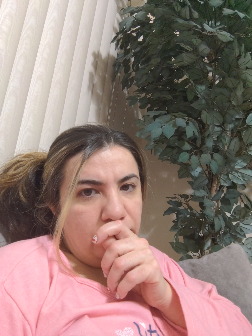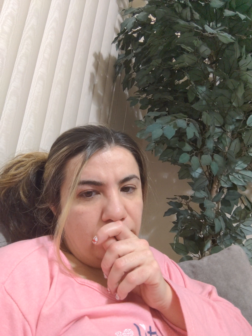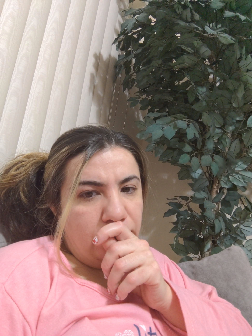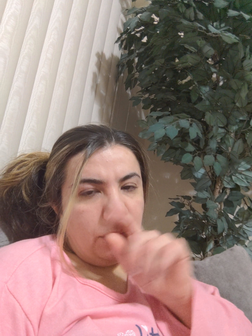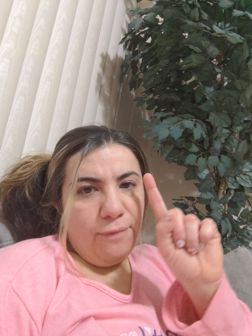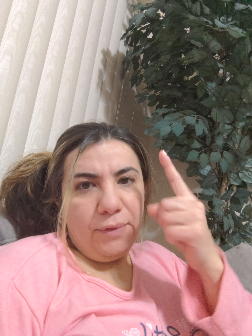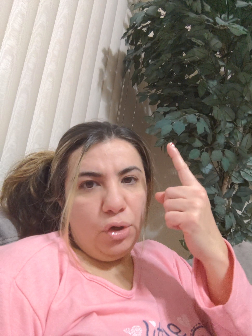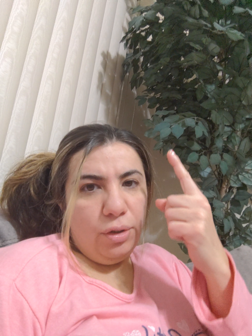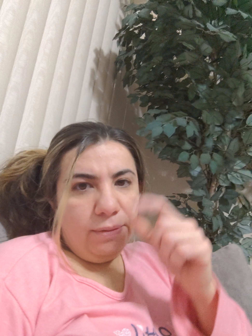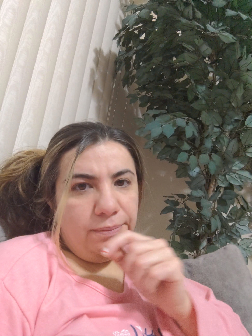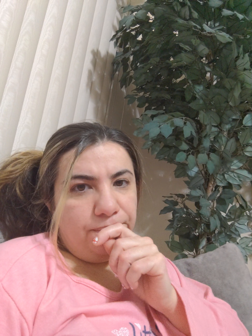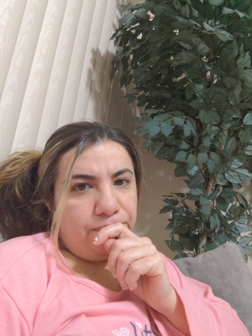first